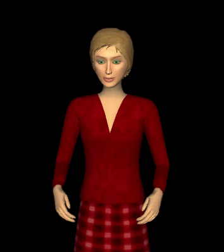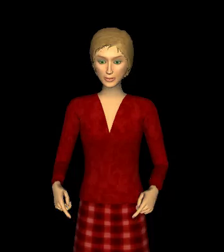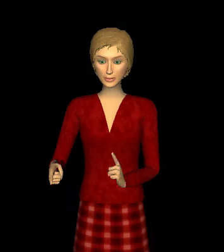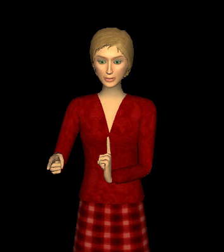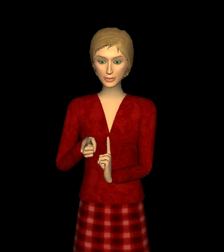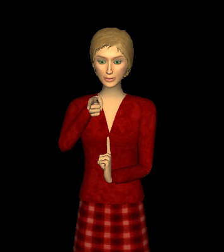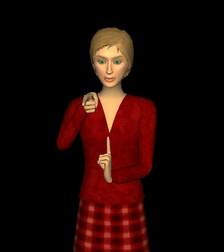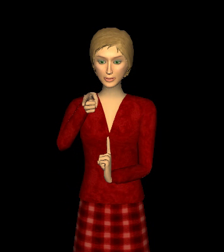أساسي